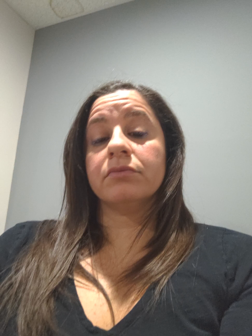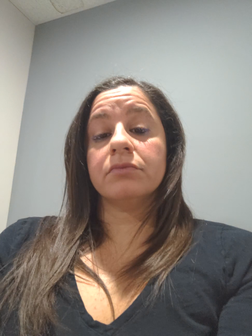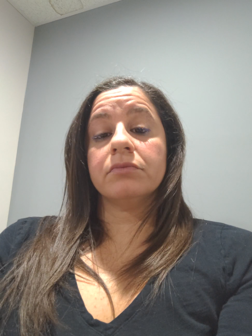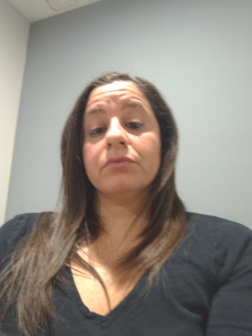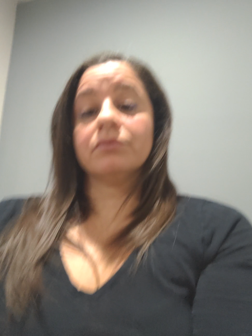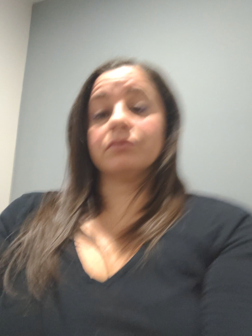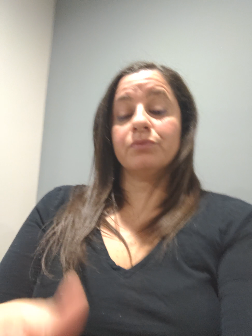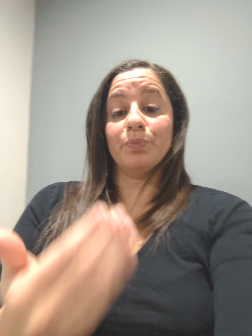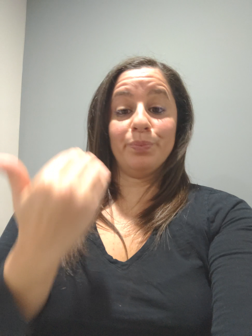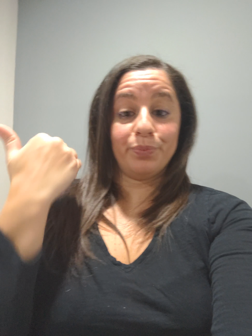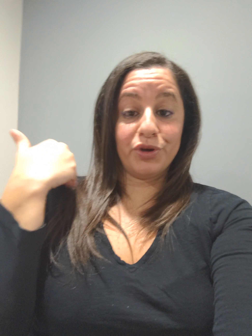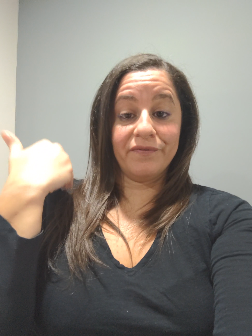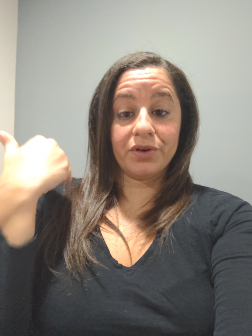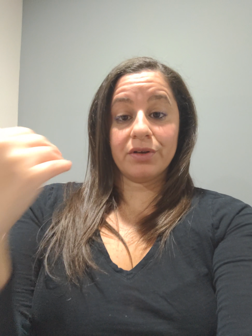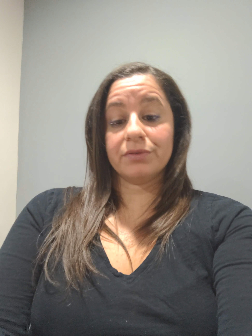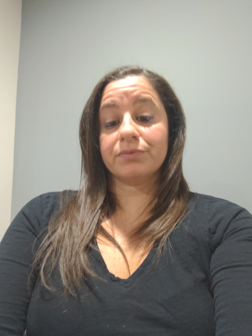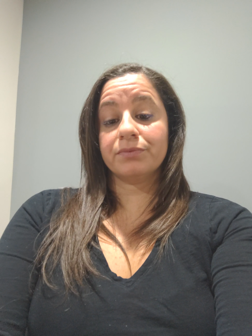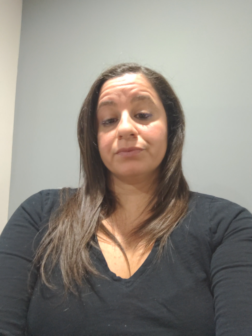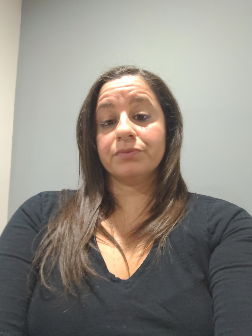before